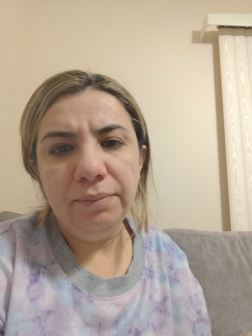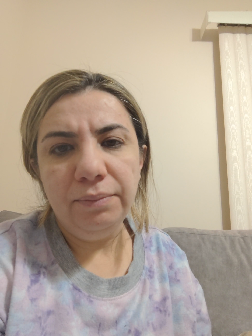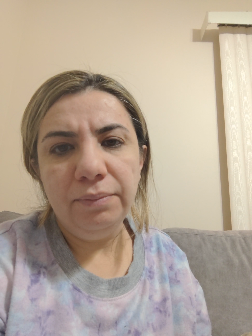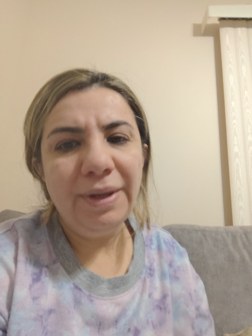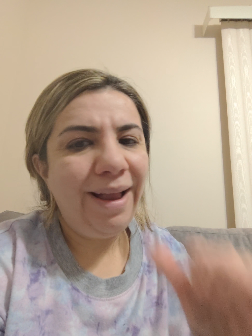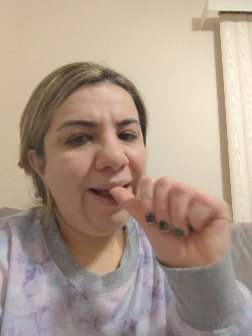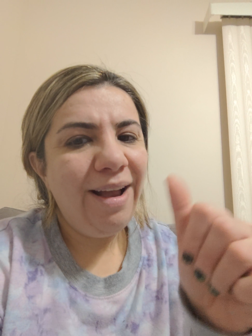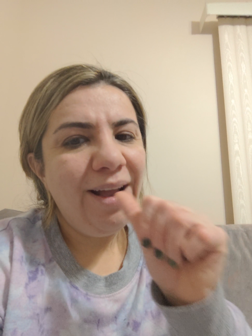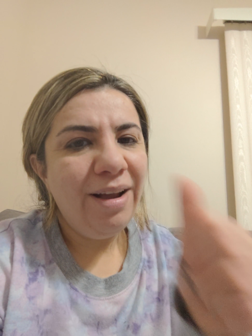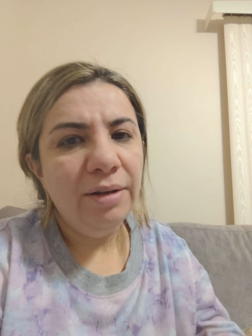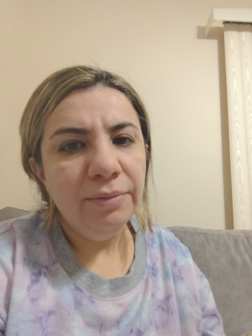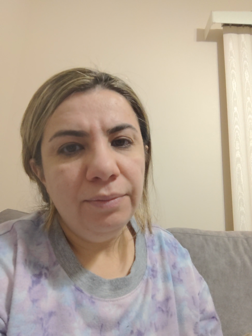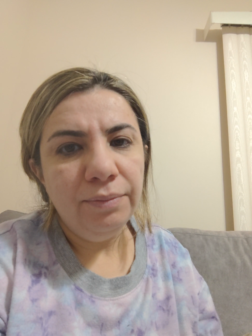nuts